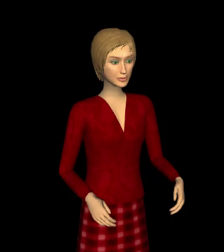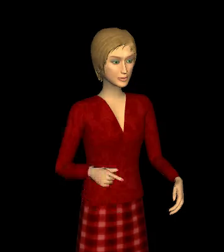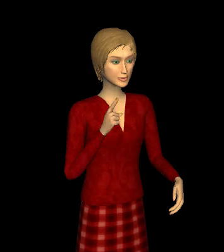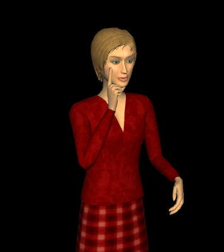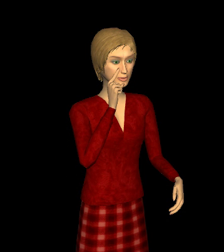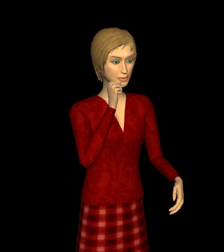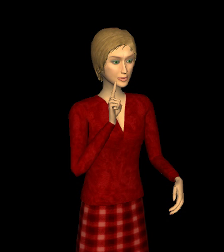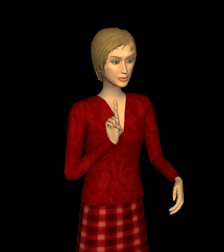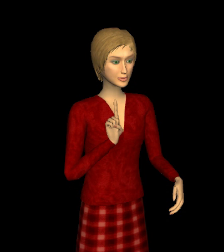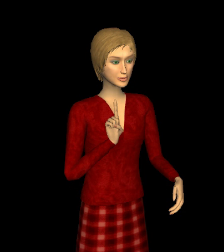والدين